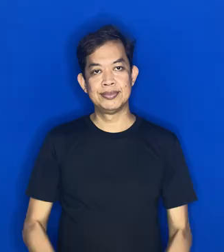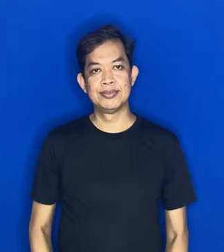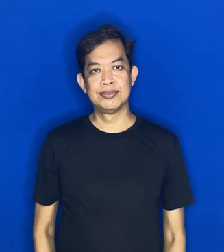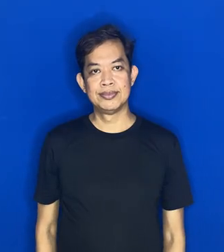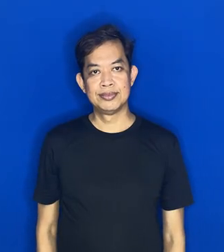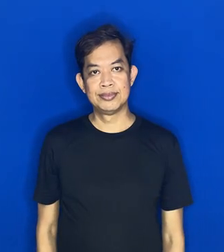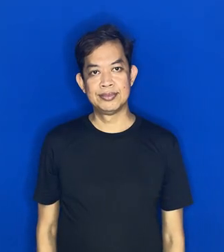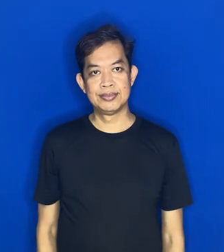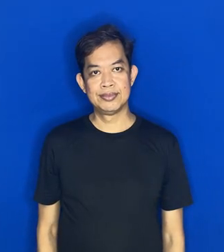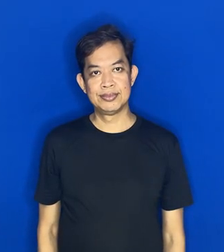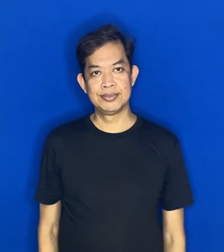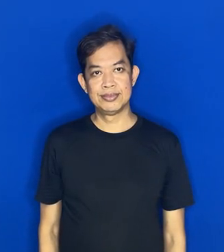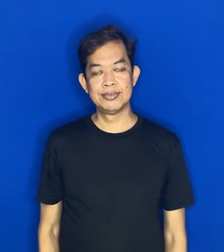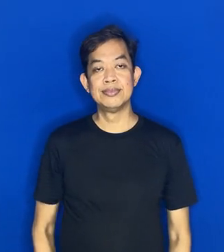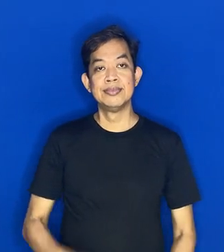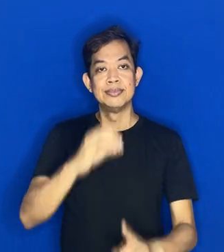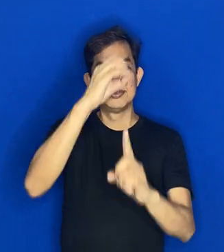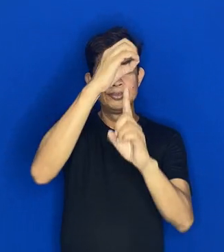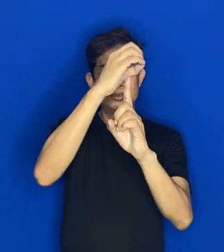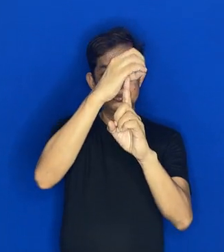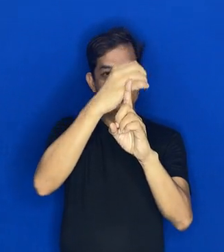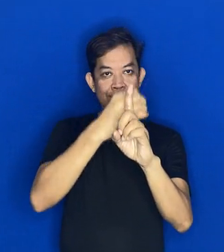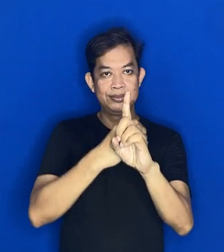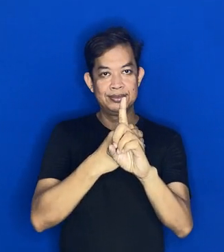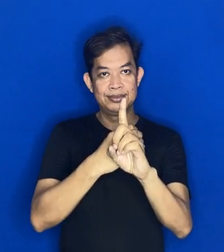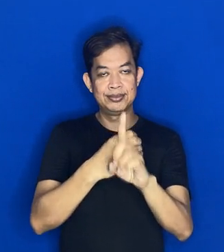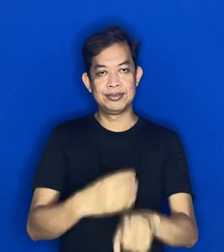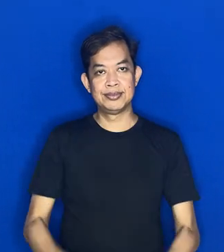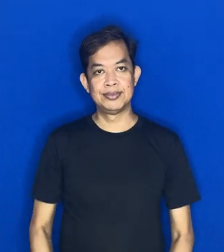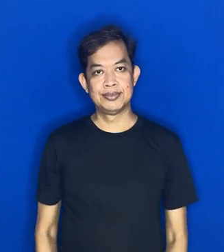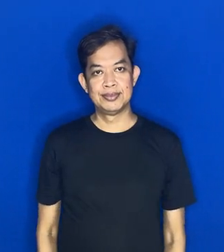october